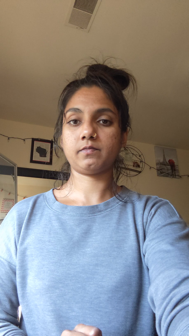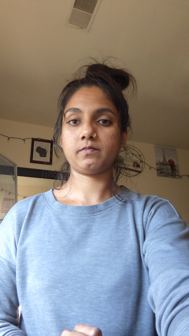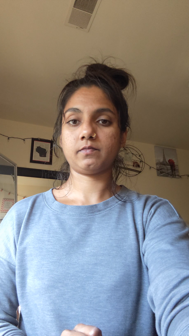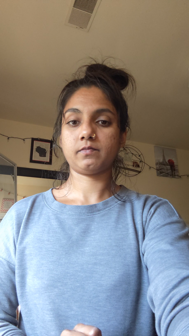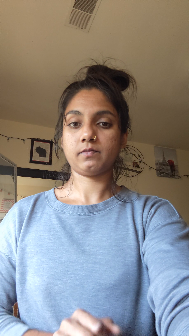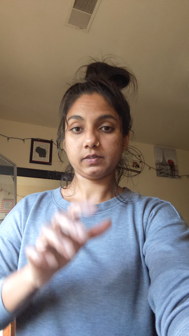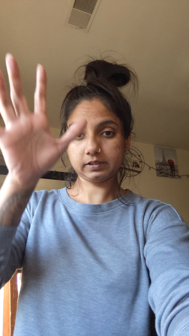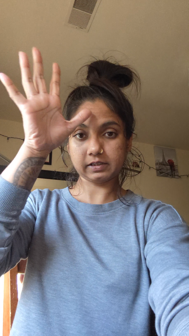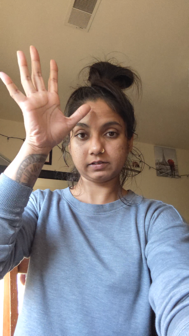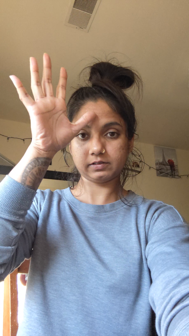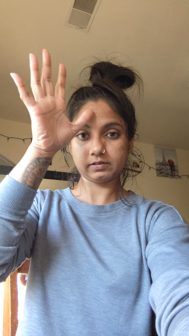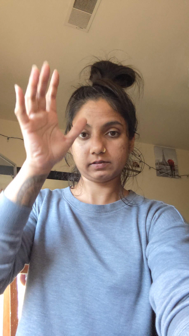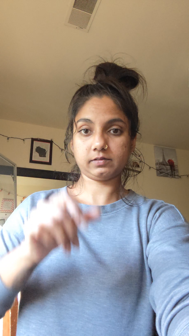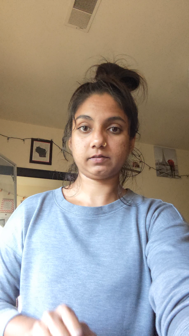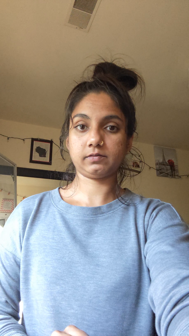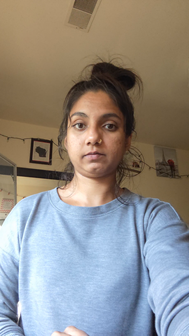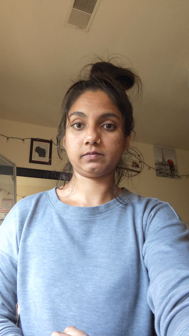daddy